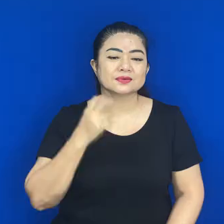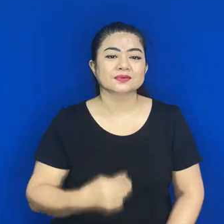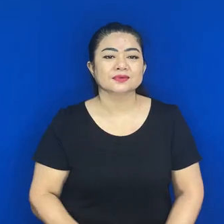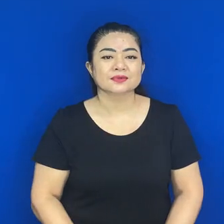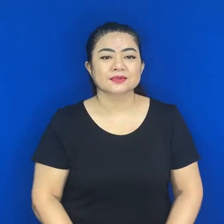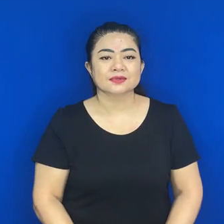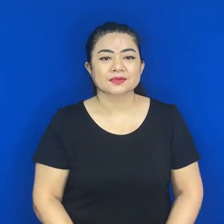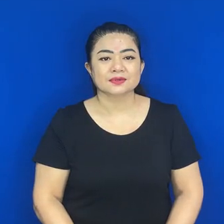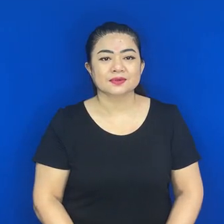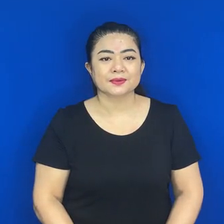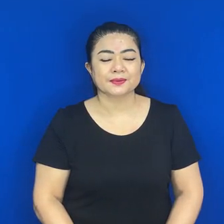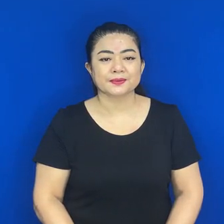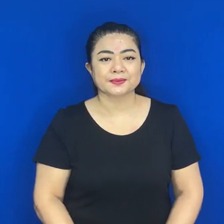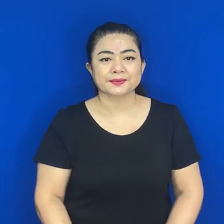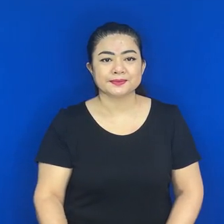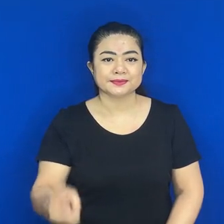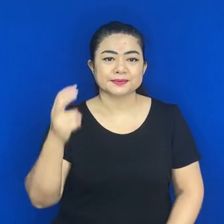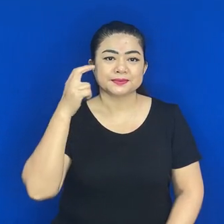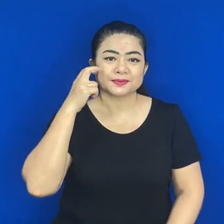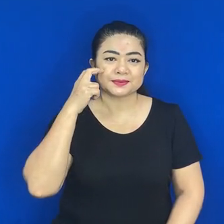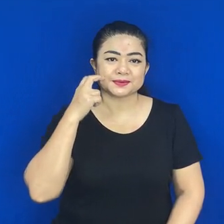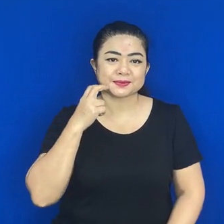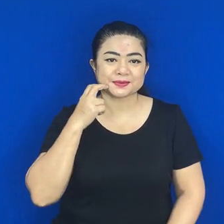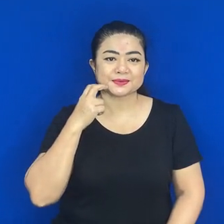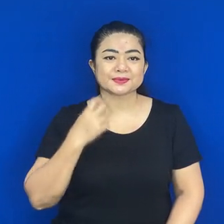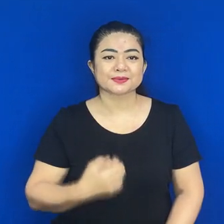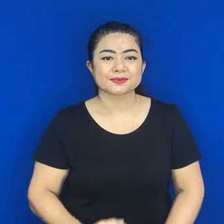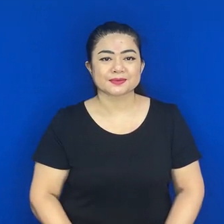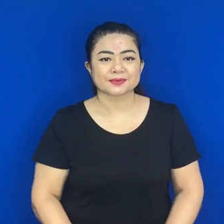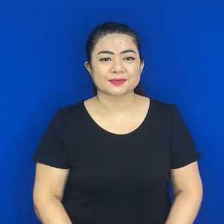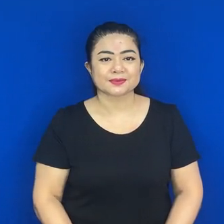wine